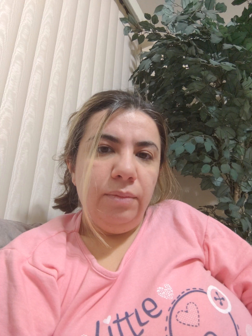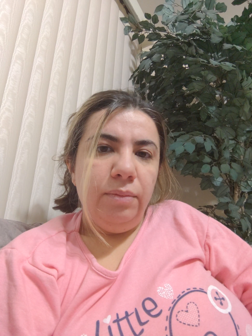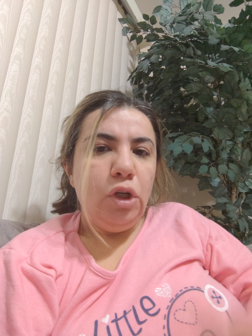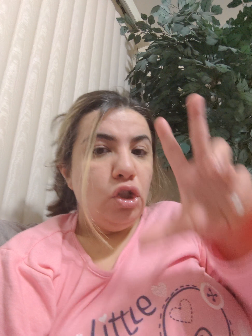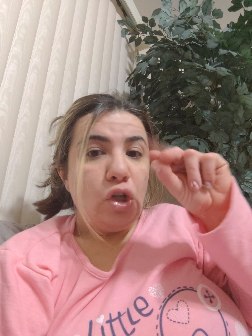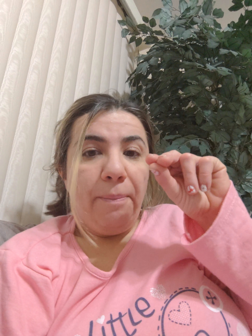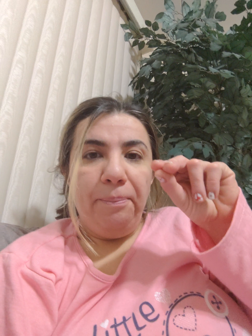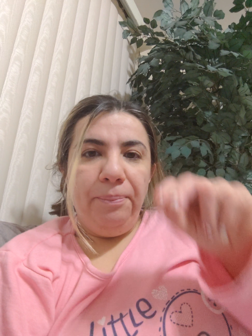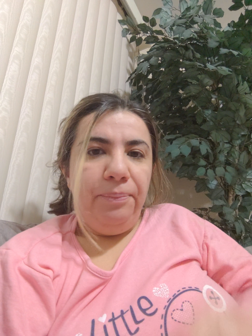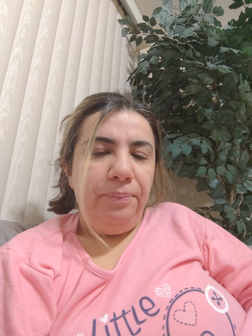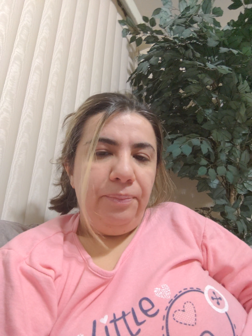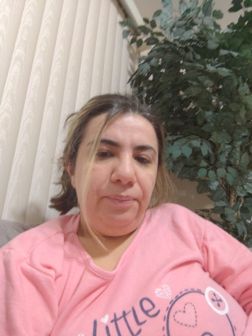no